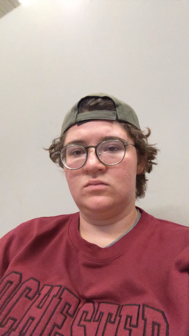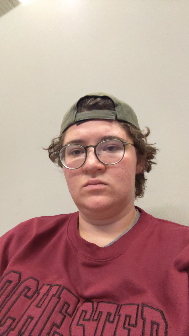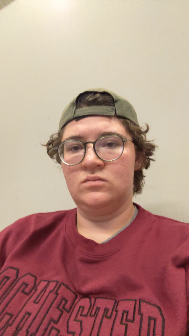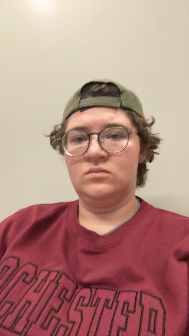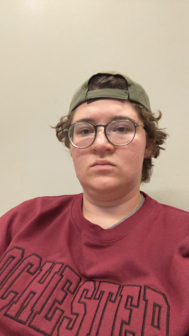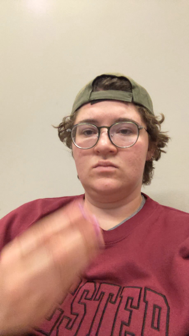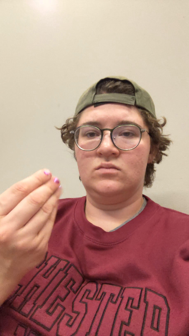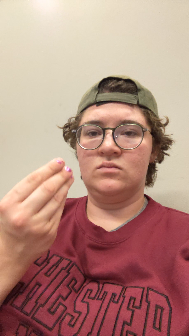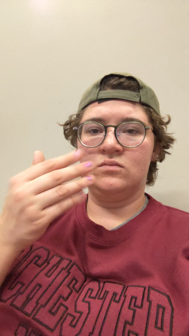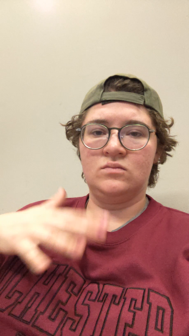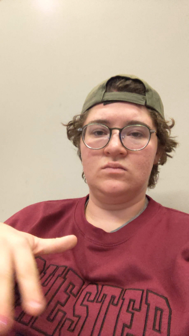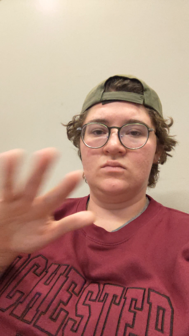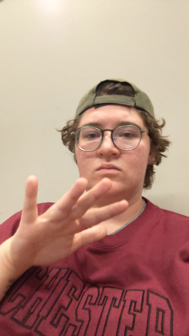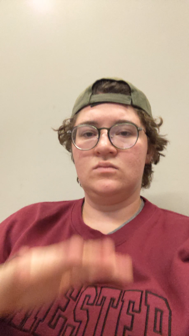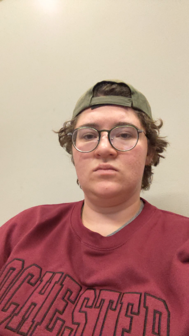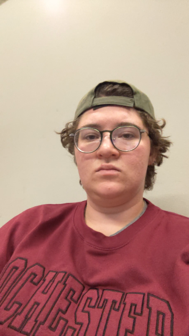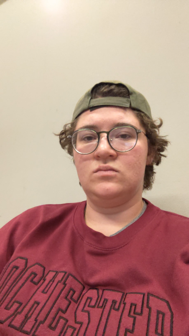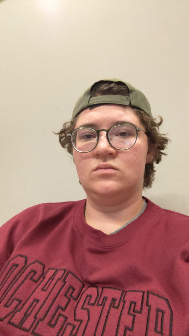garden